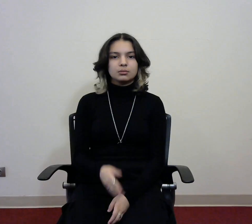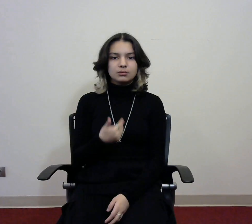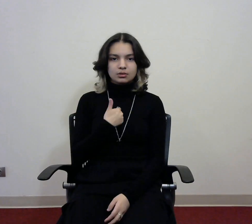mən